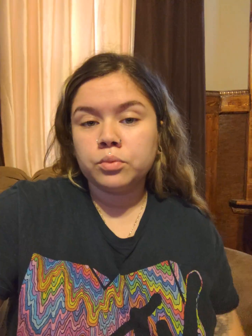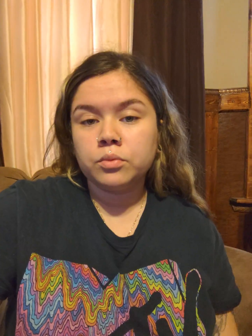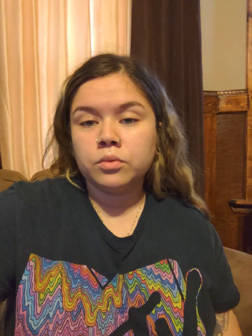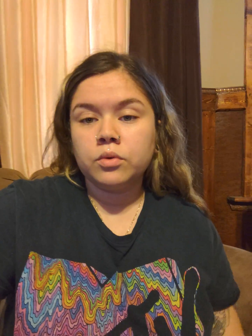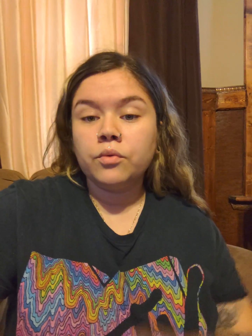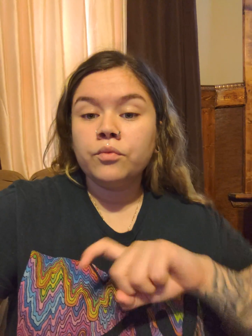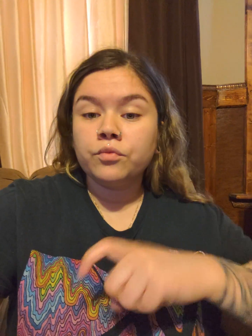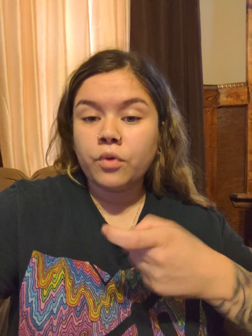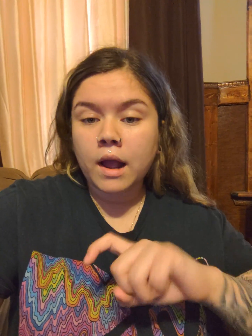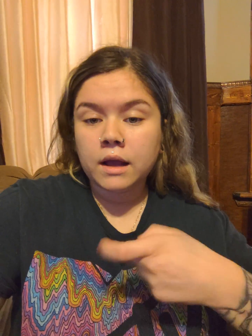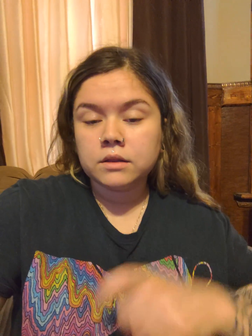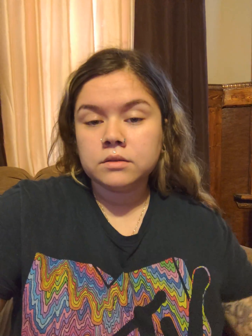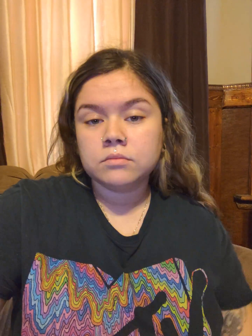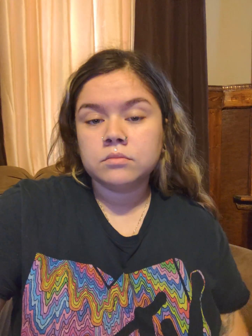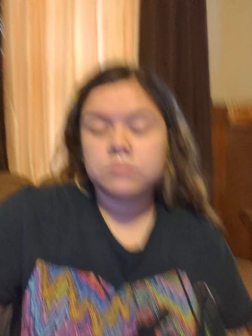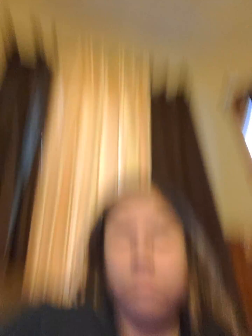friend